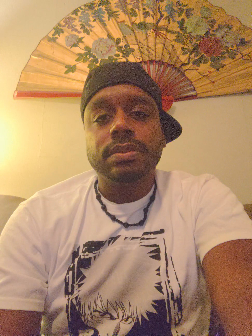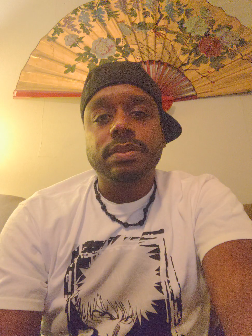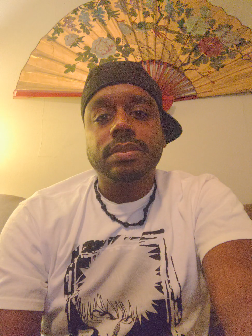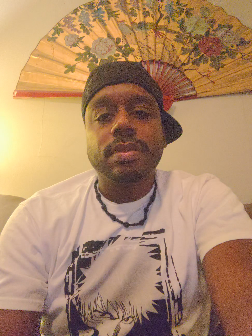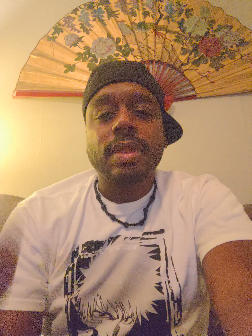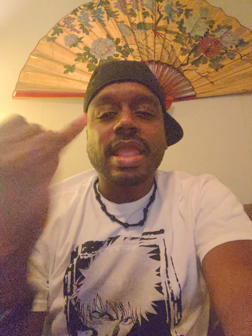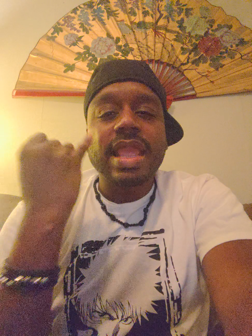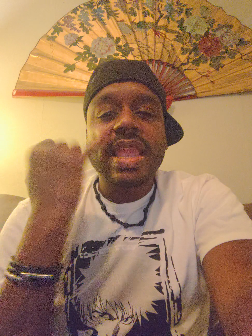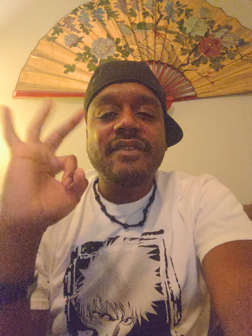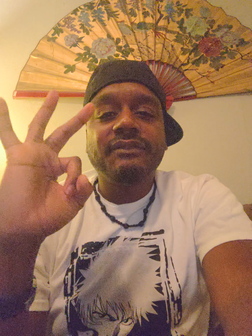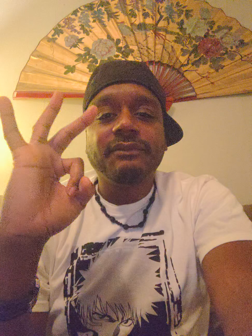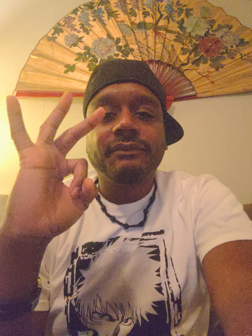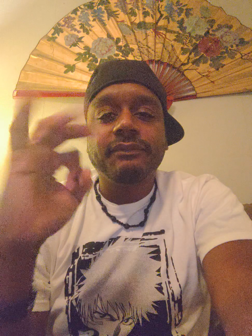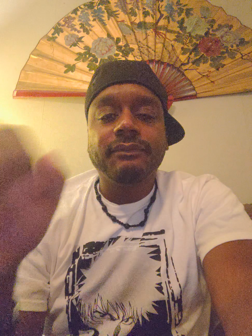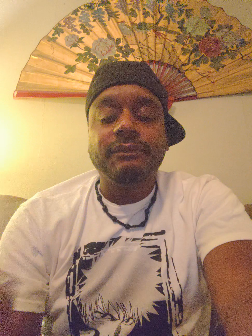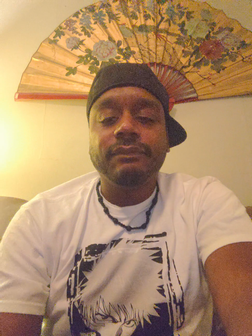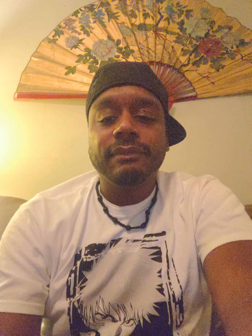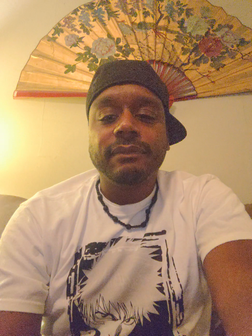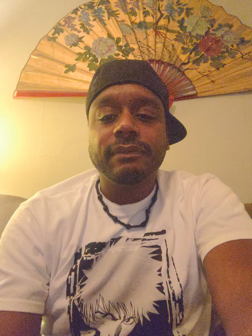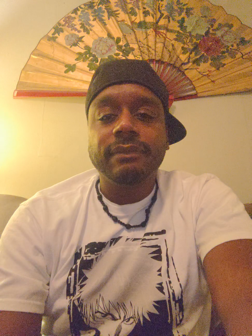if